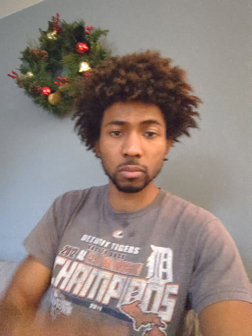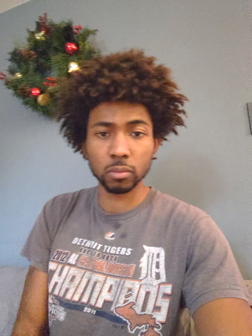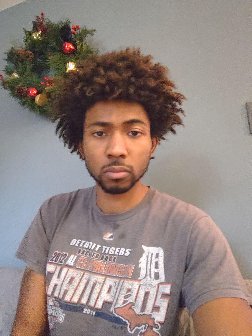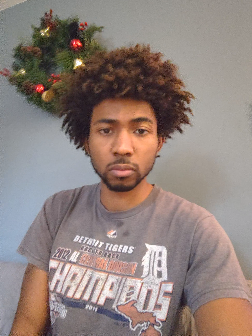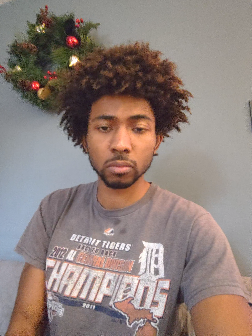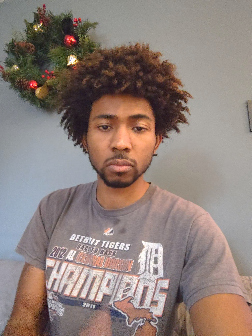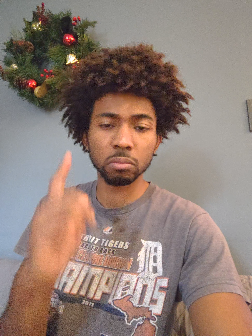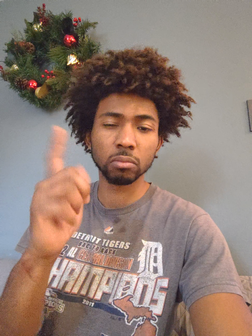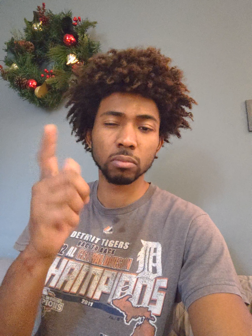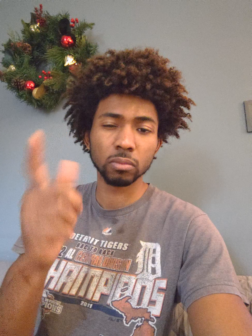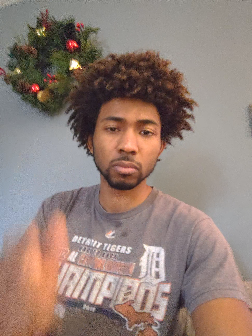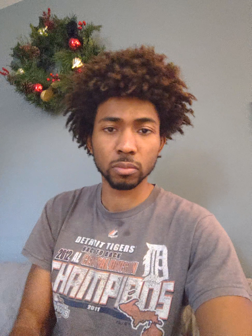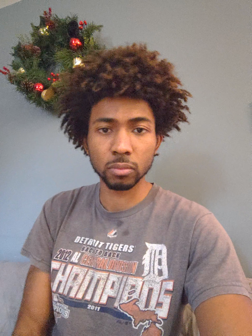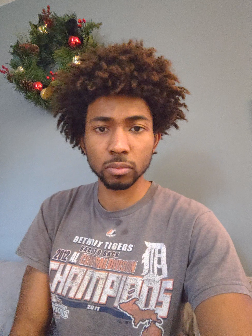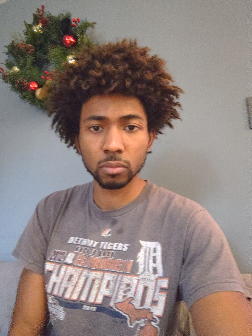later